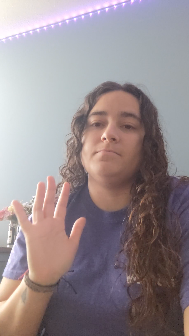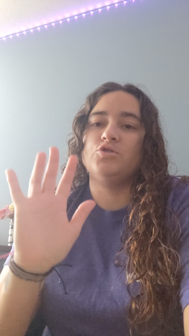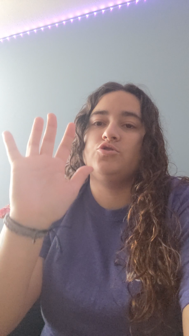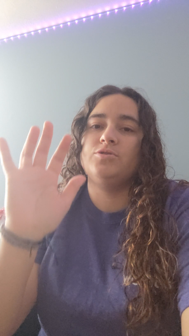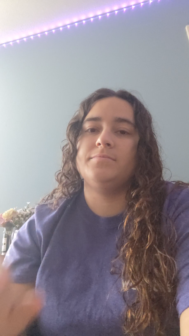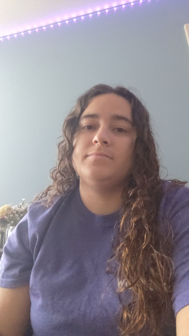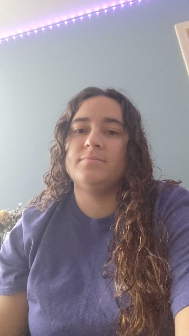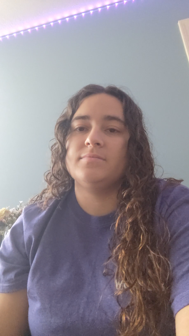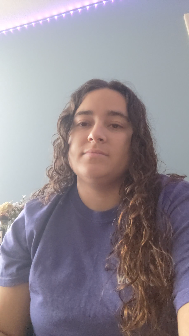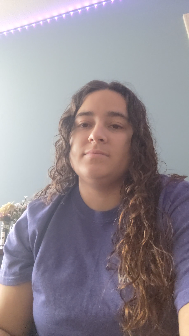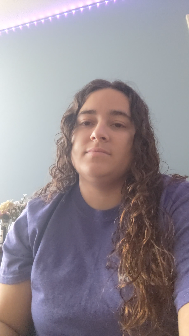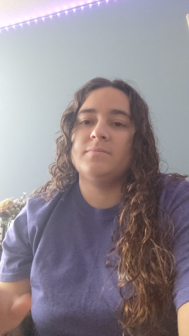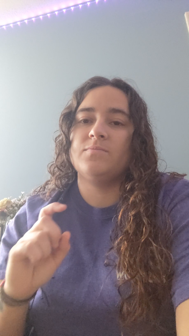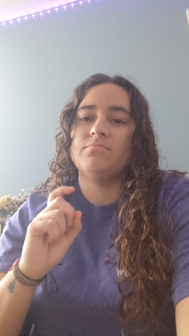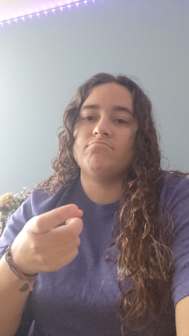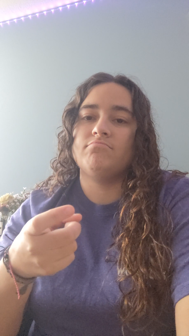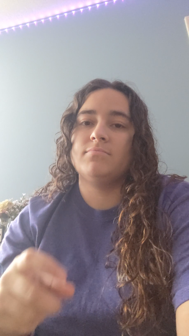present